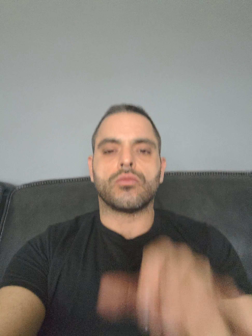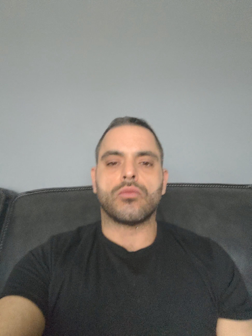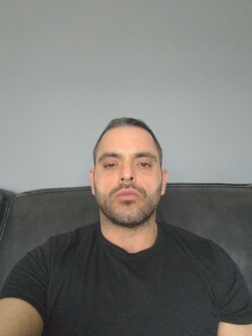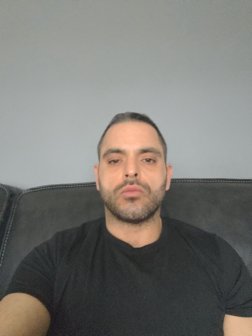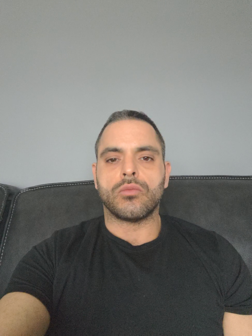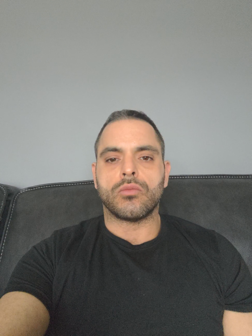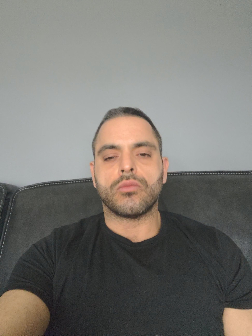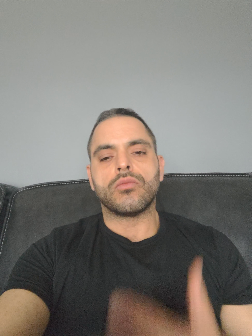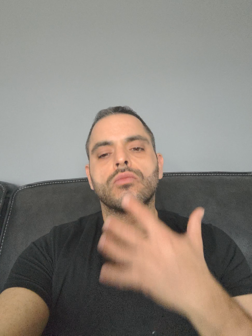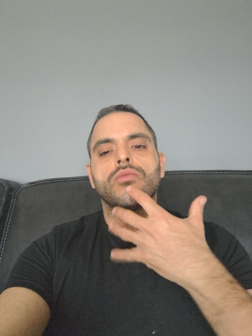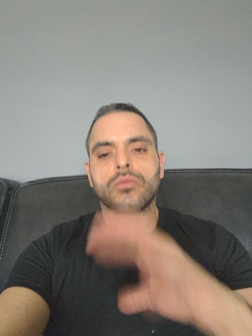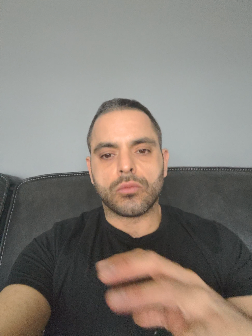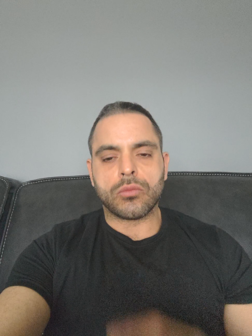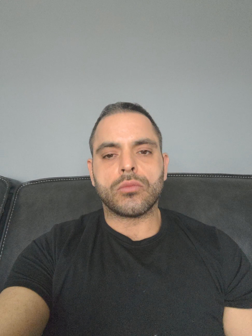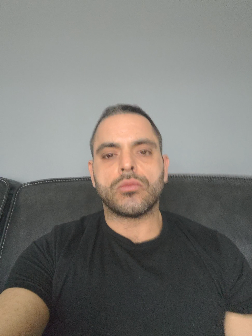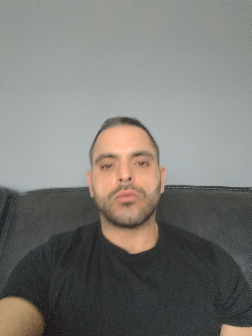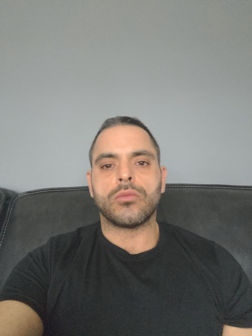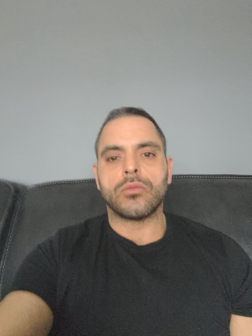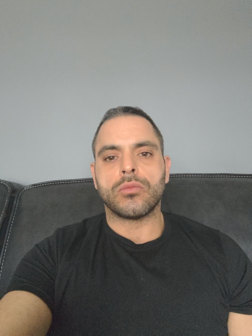hot